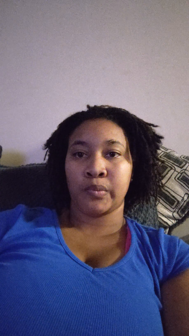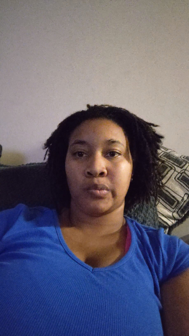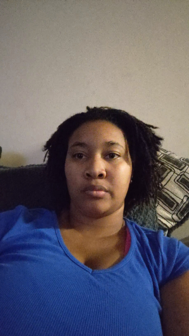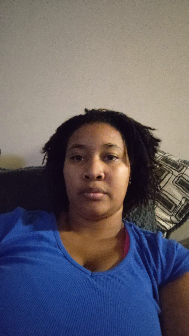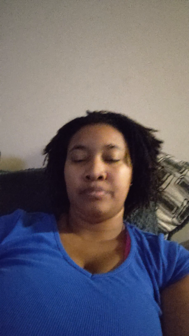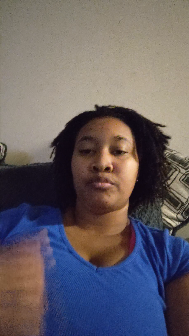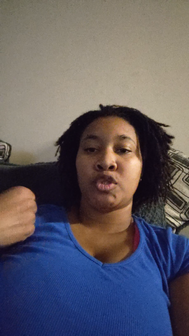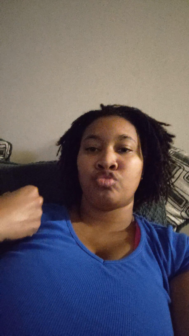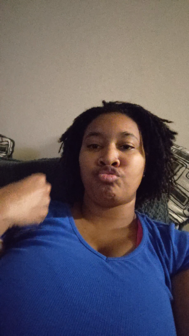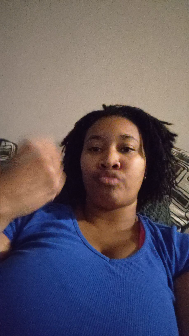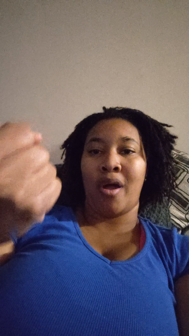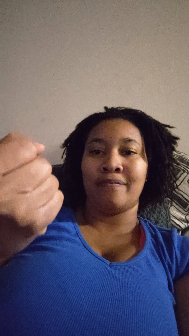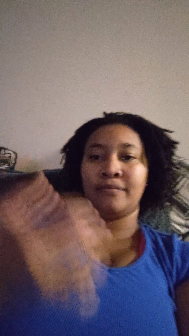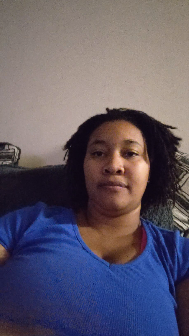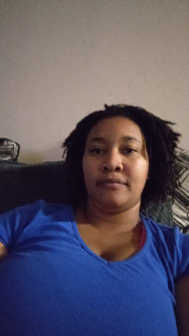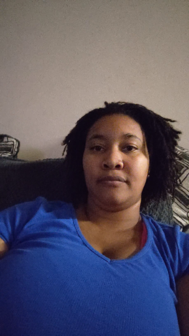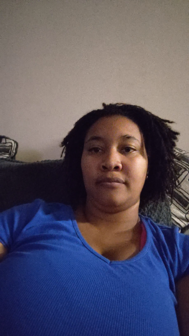drive